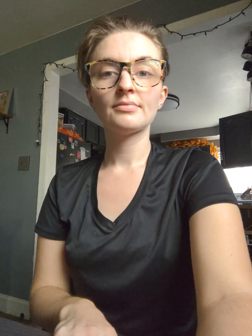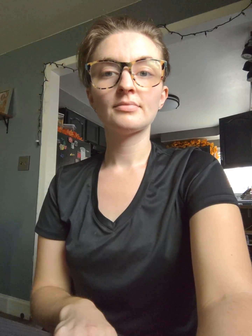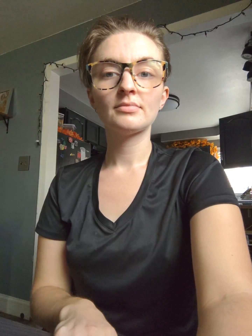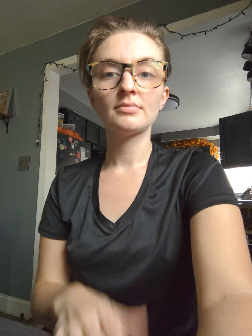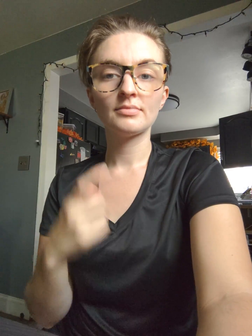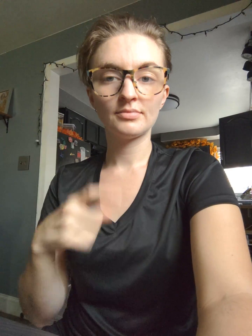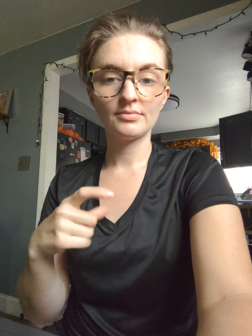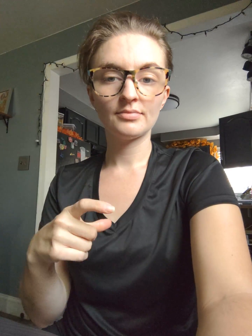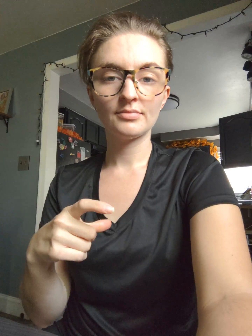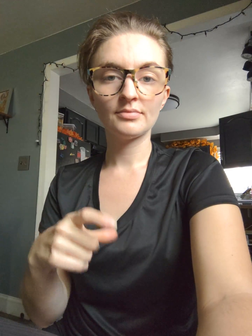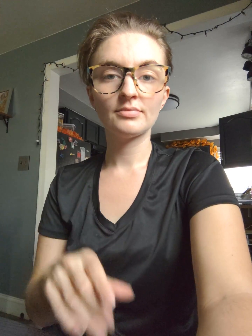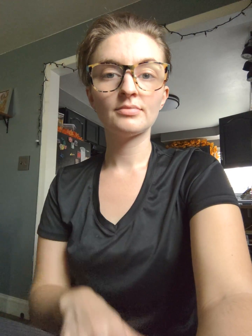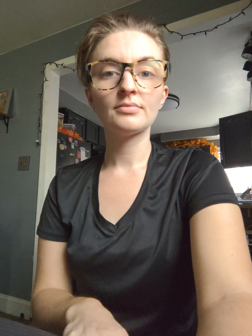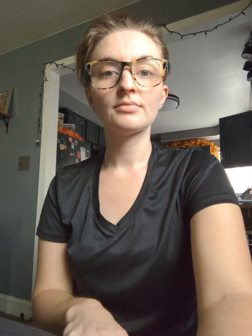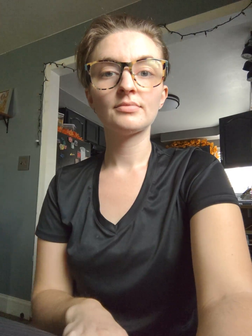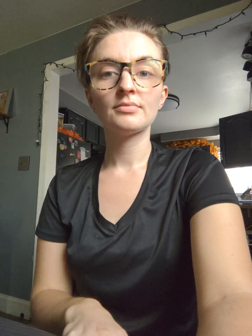plate